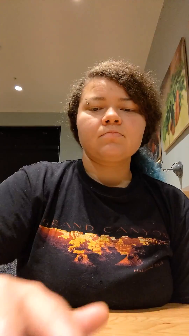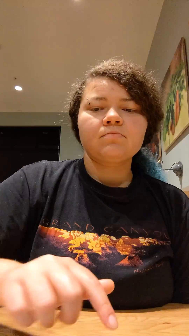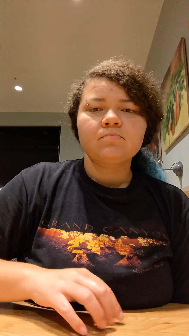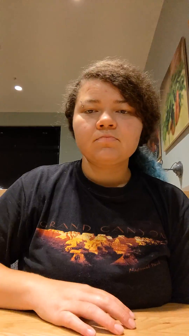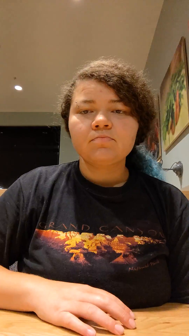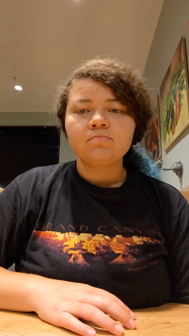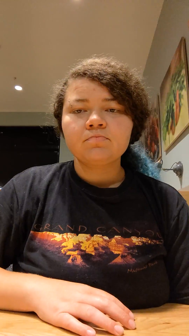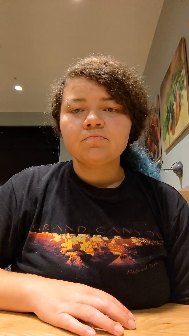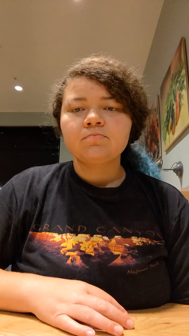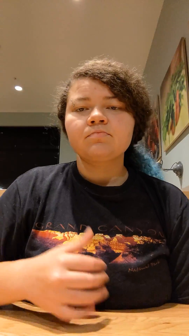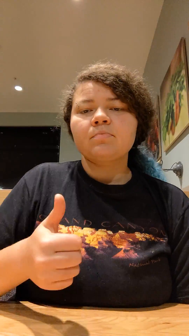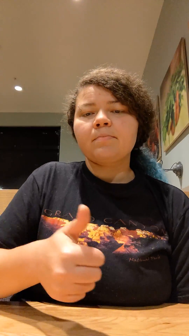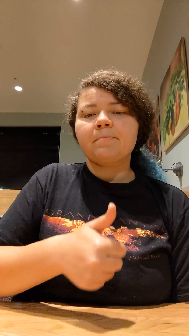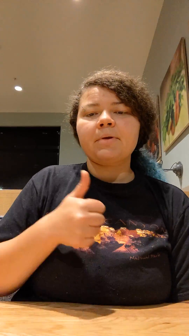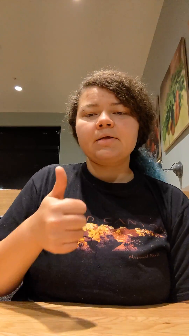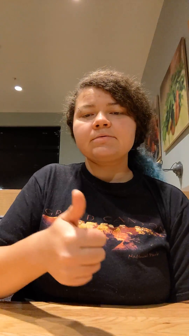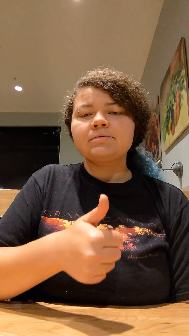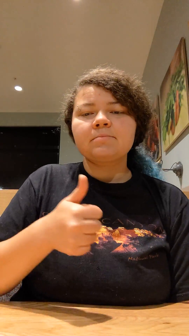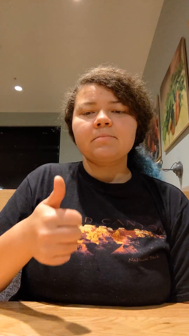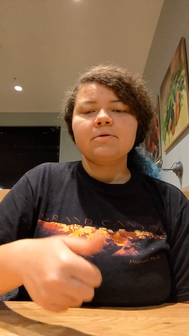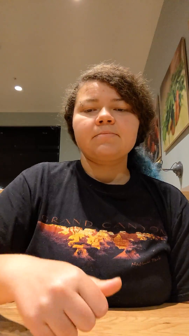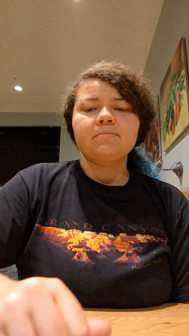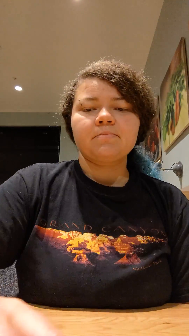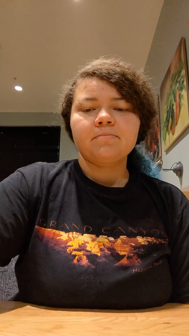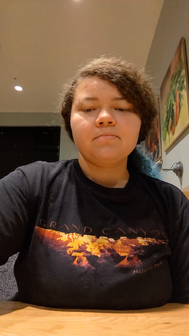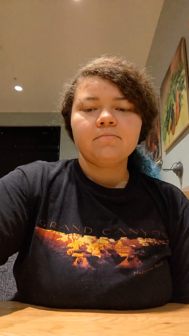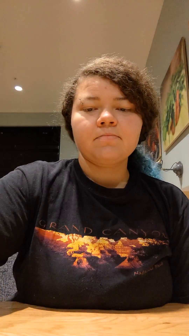basement